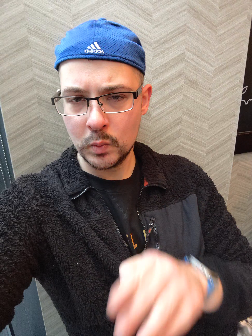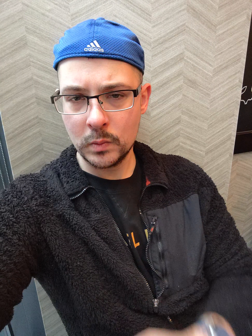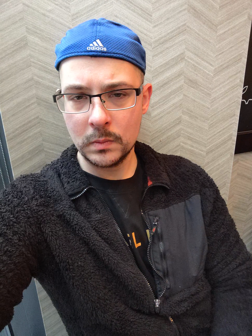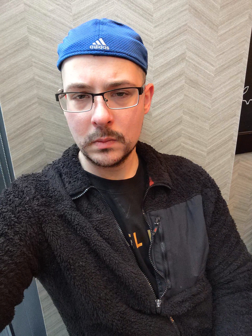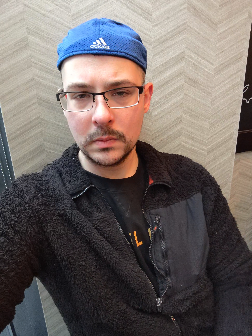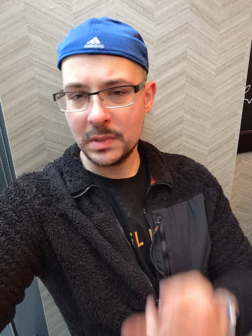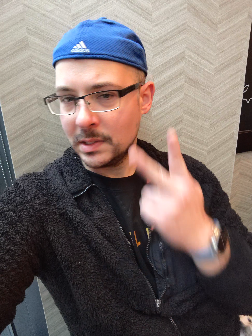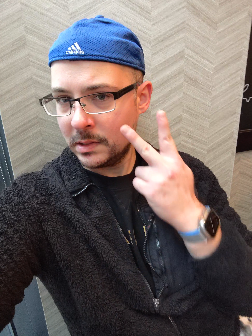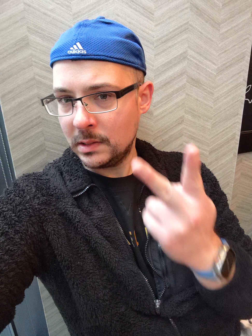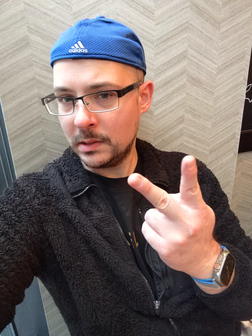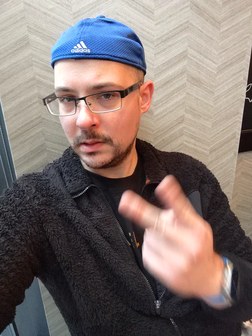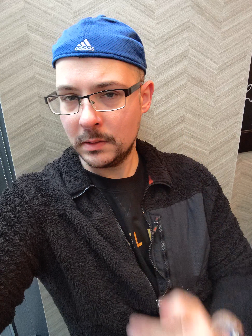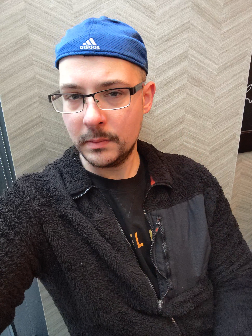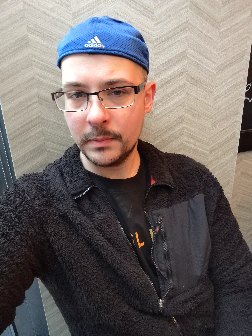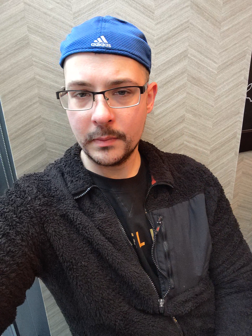see